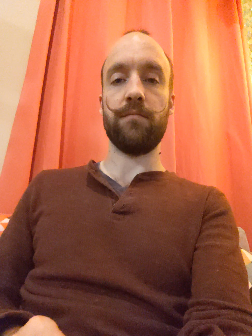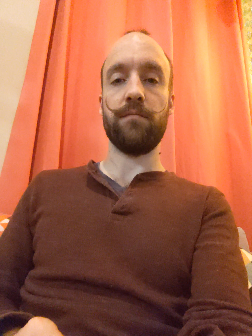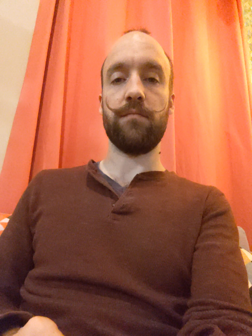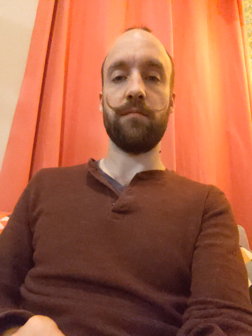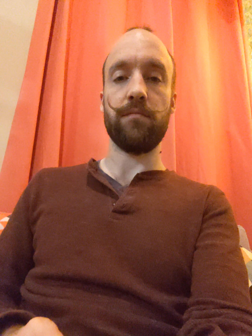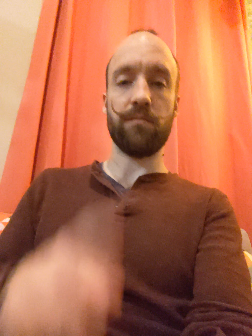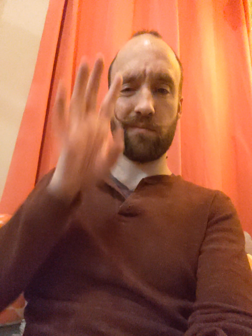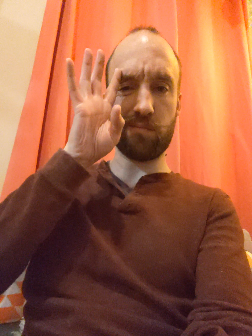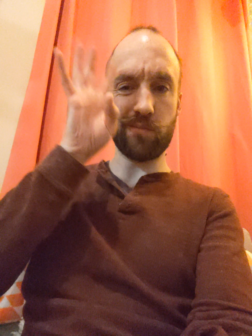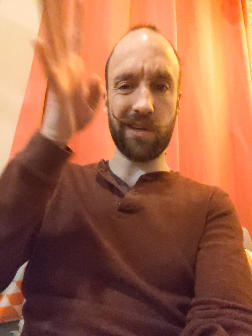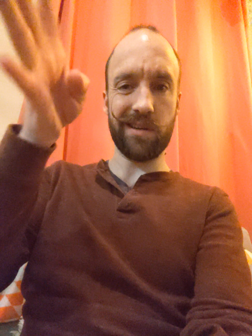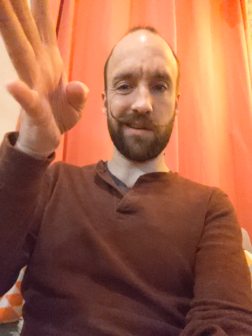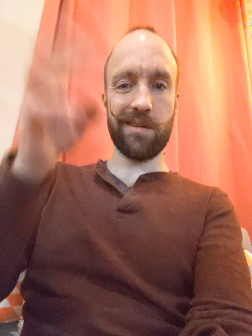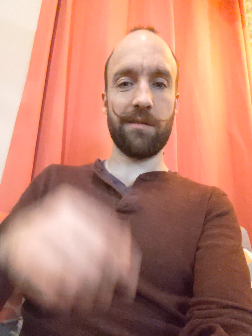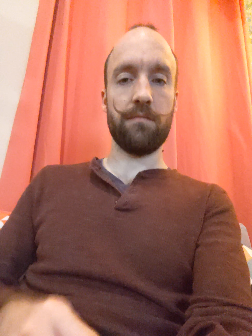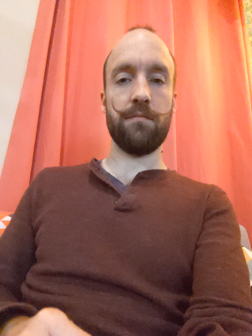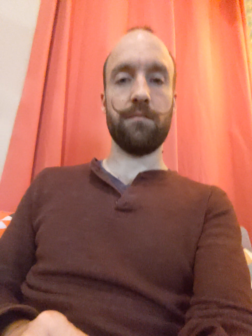pretend